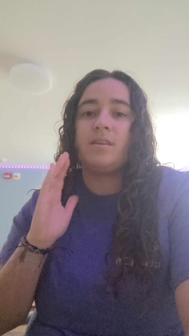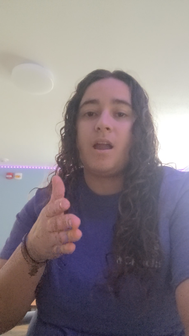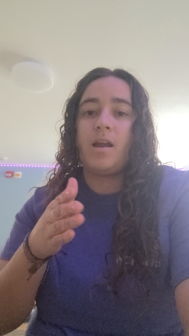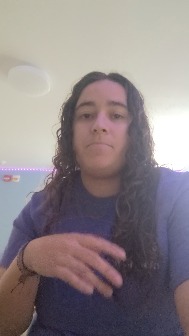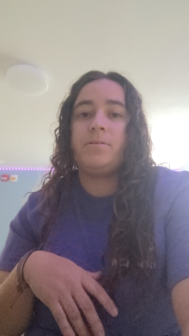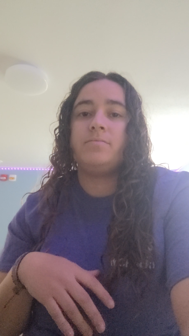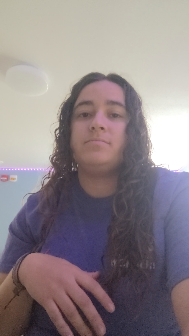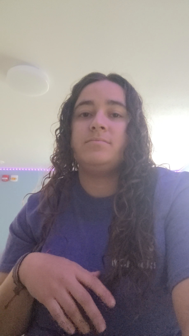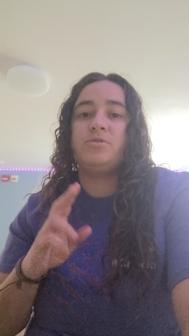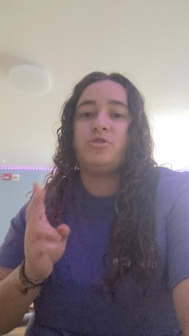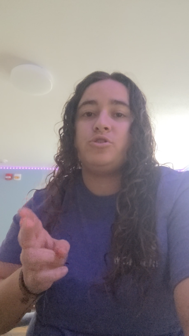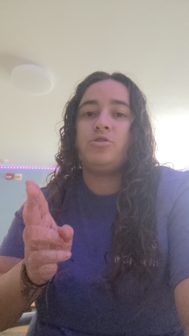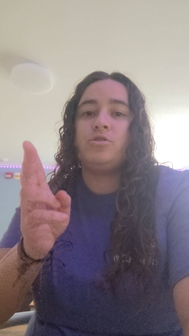hurry